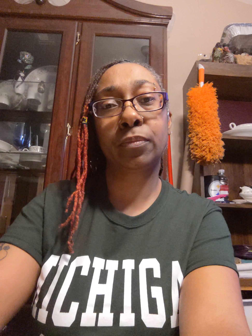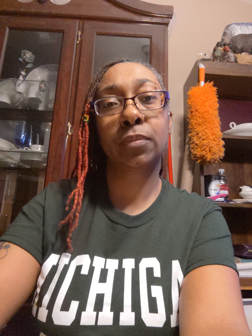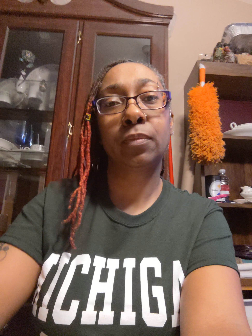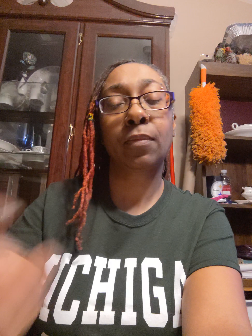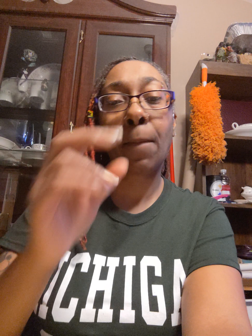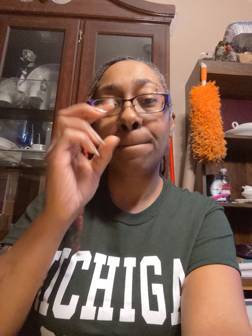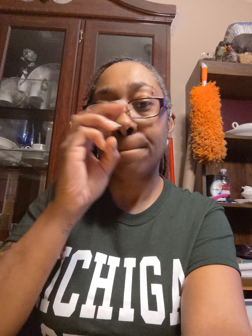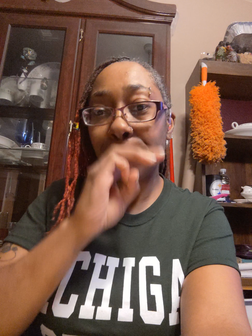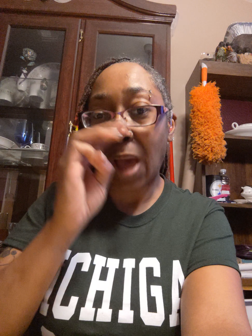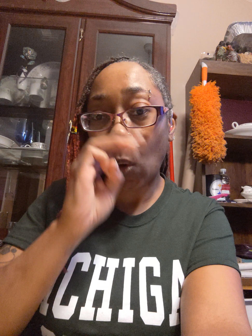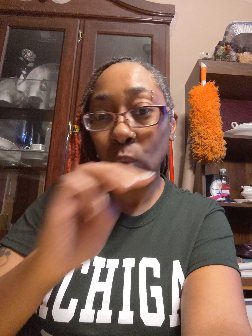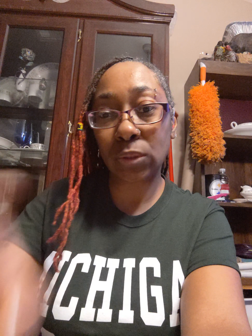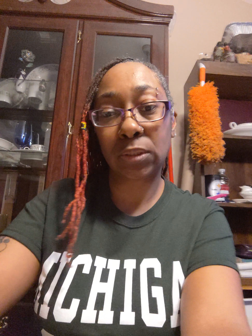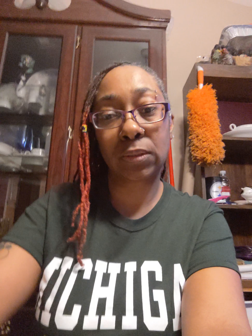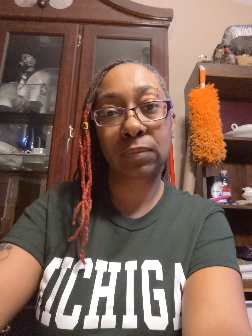mouse